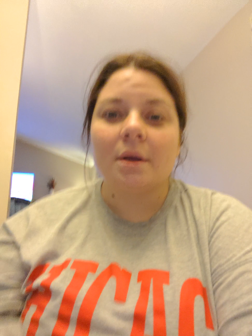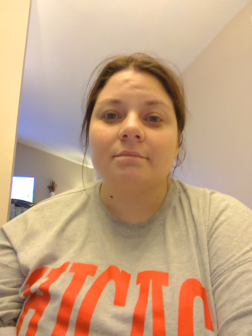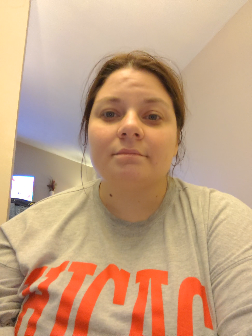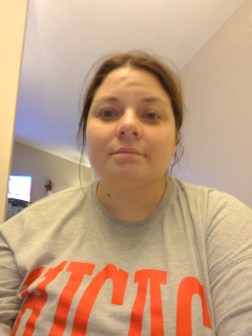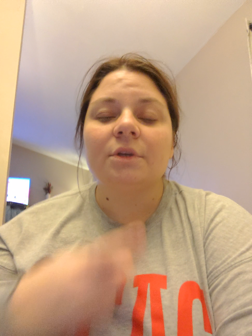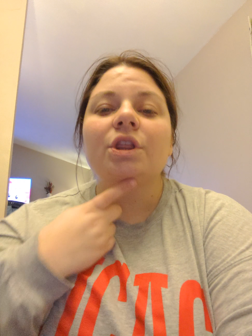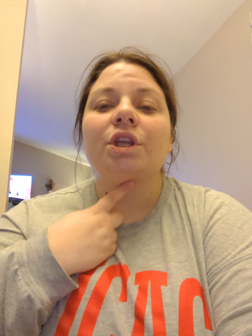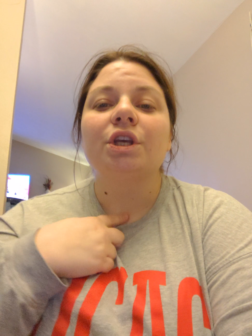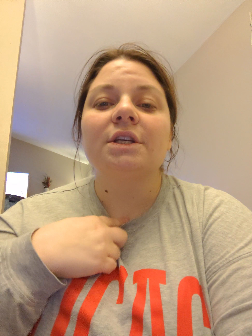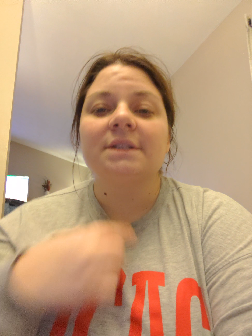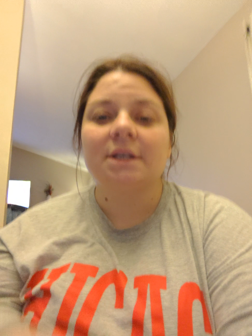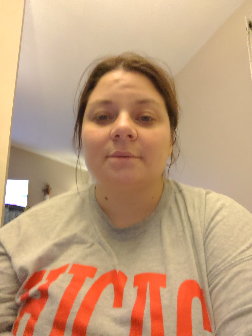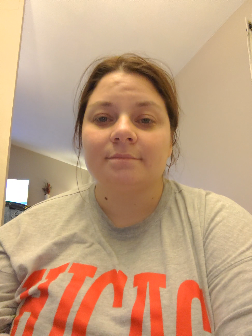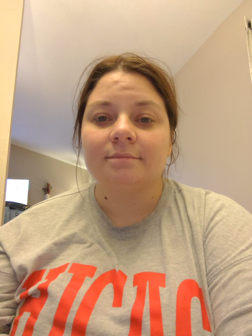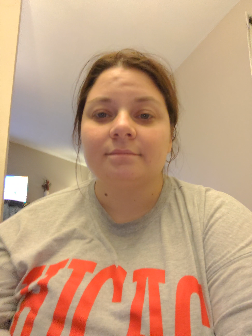thirsty